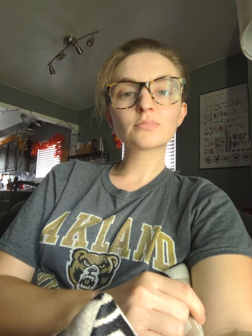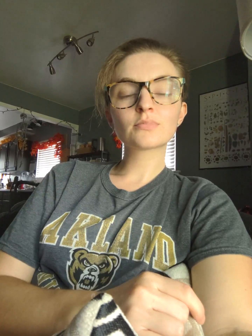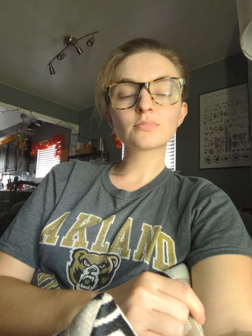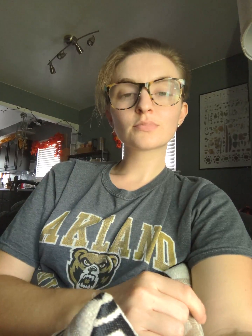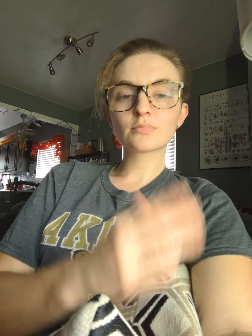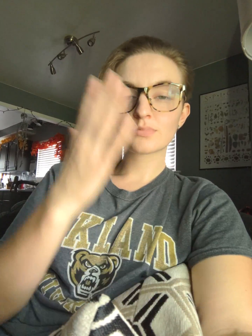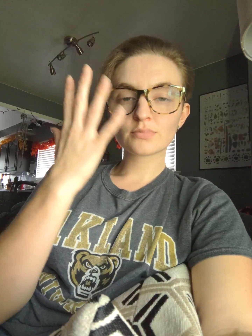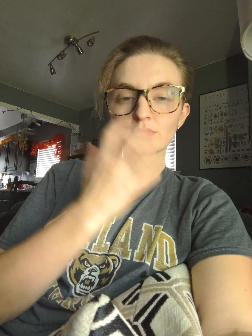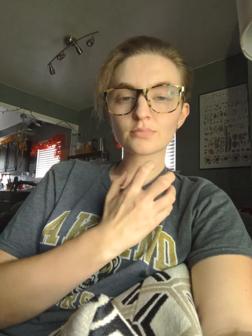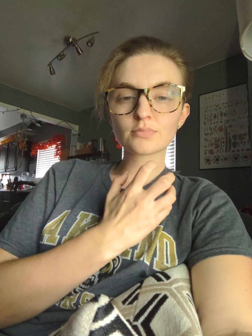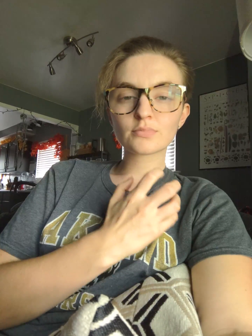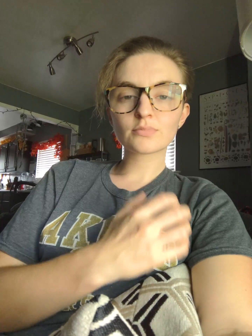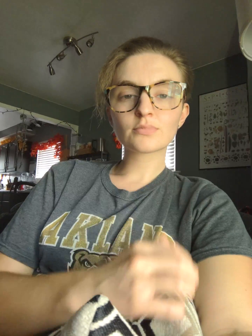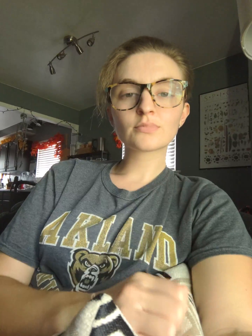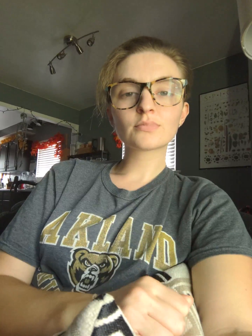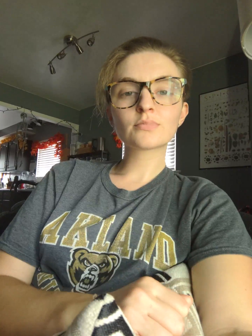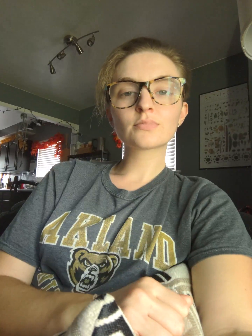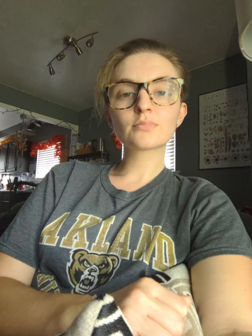dark